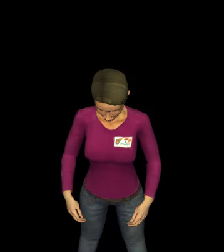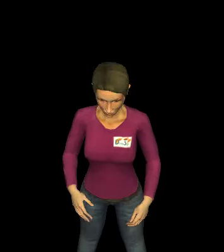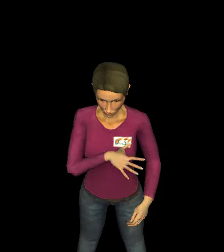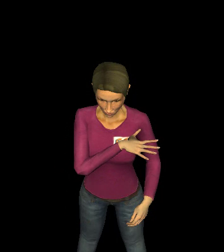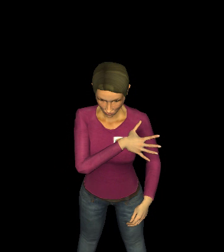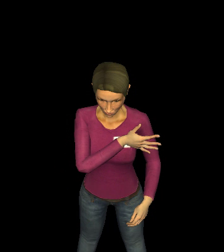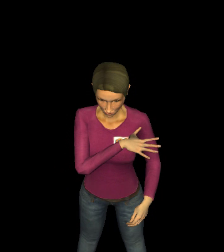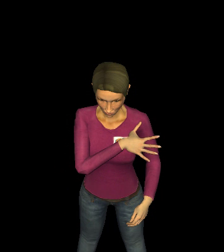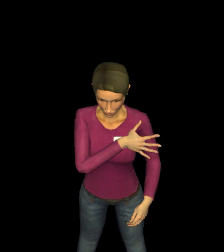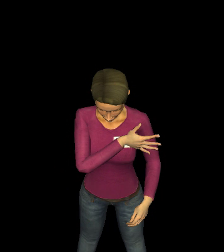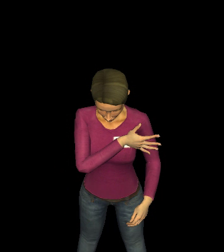أستاذ